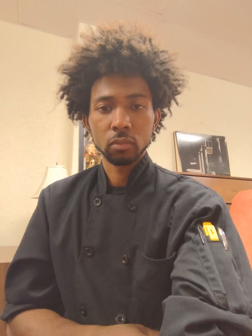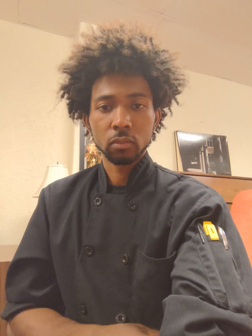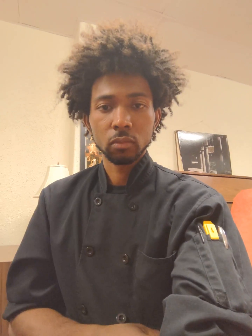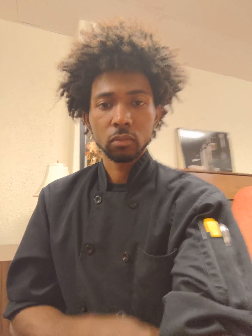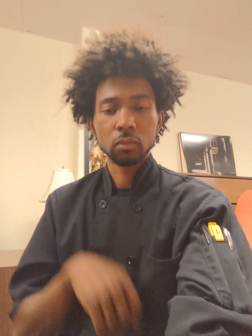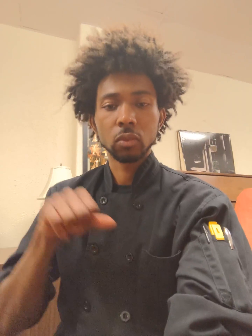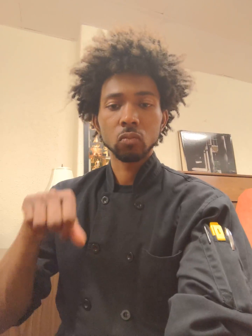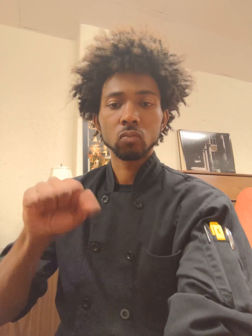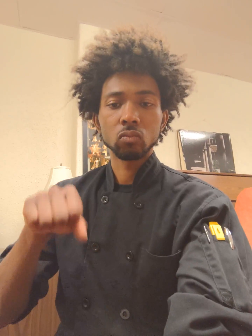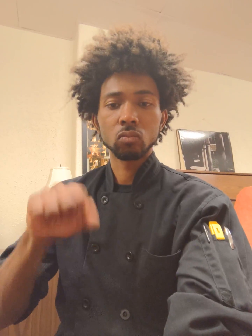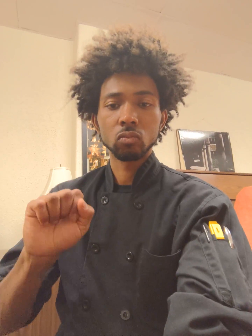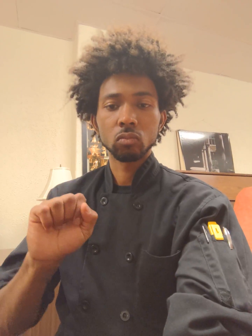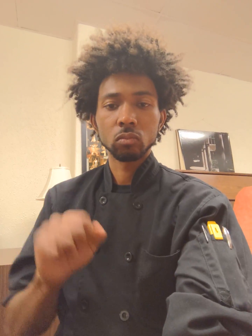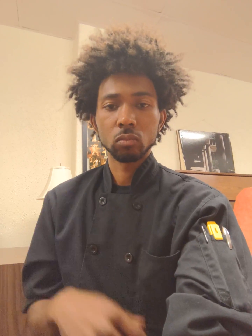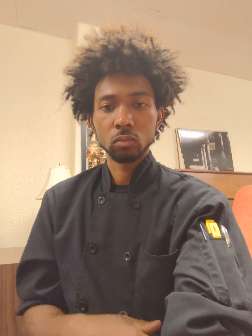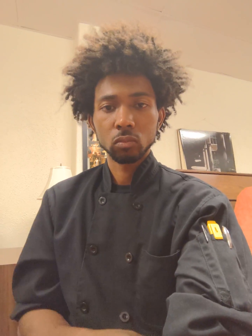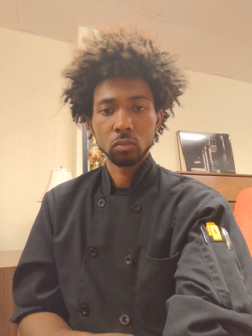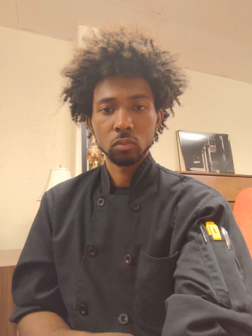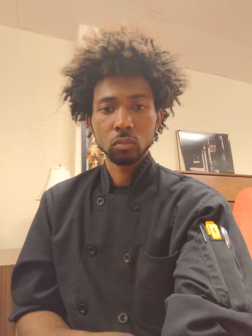motorcycle